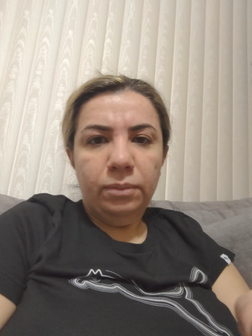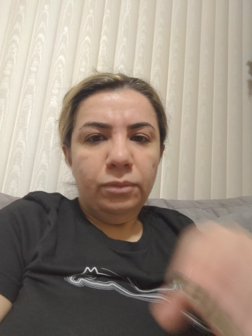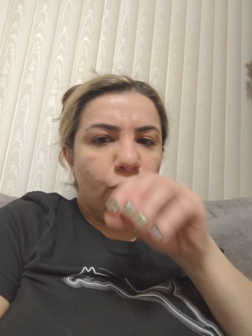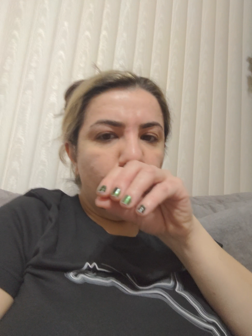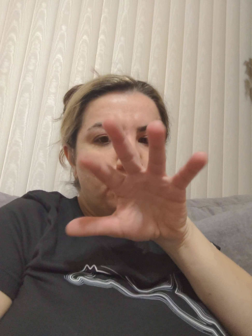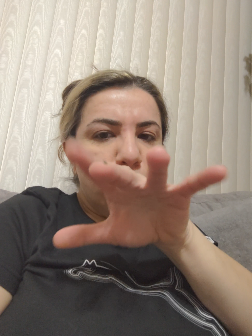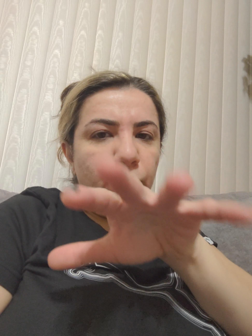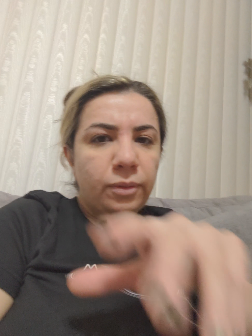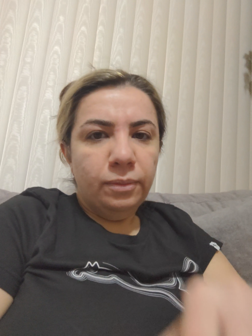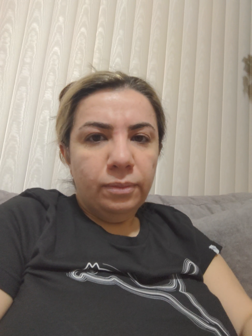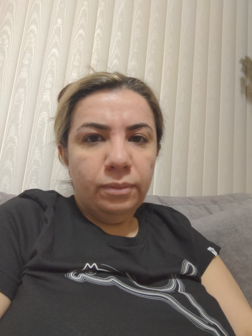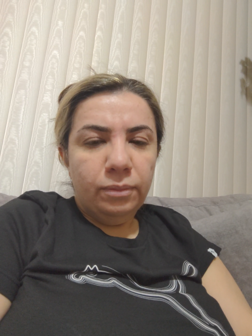blow